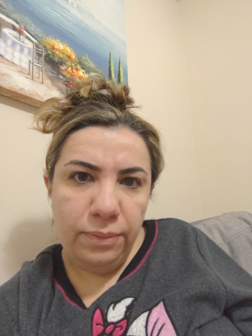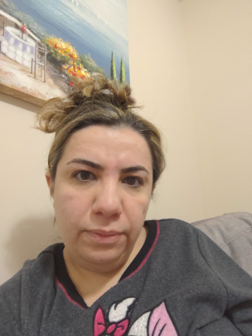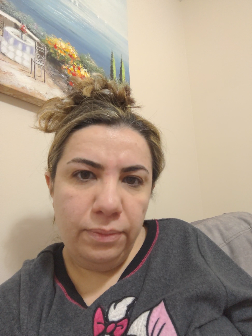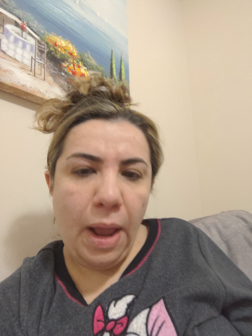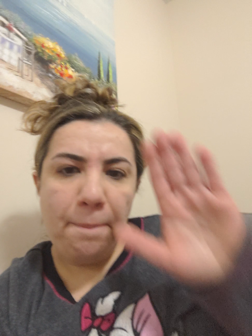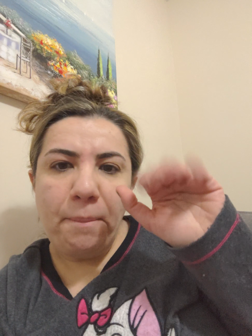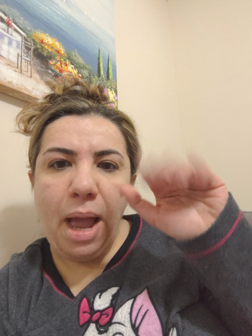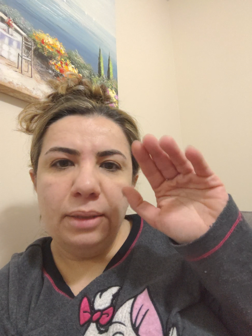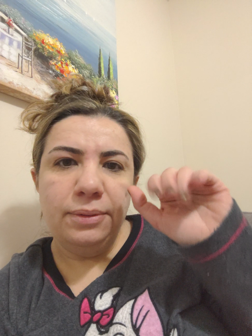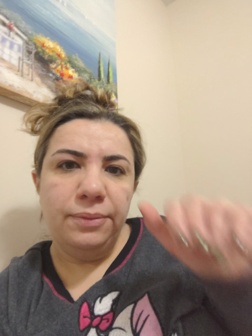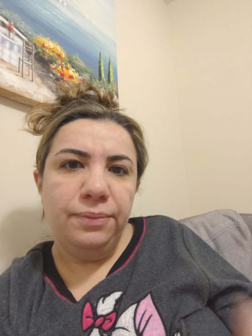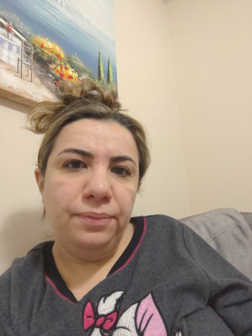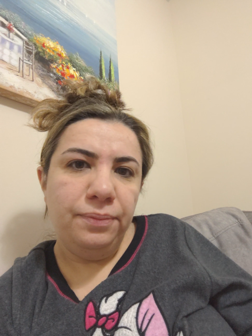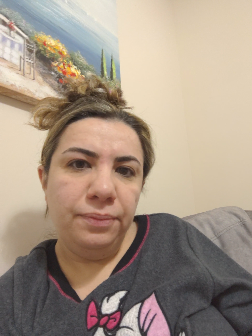bye